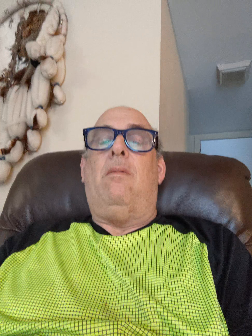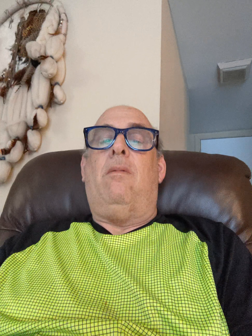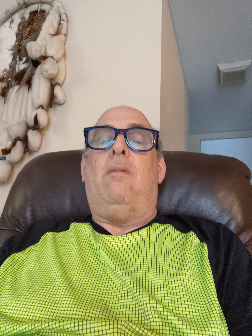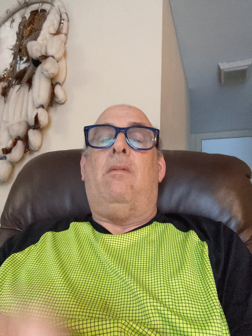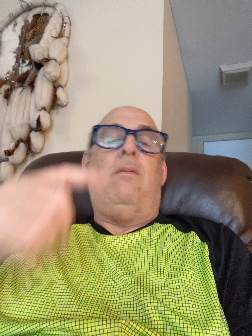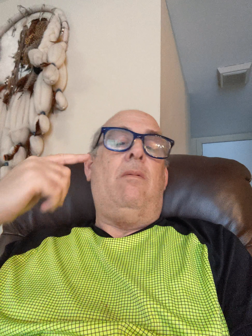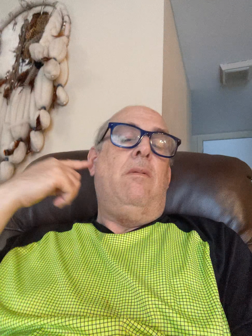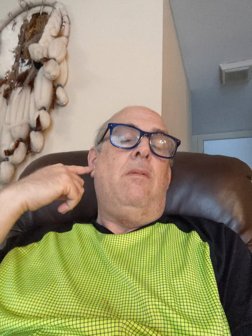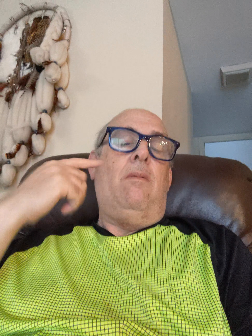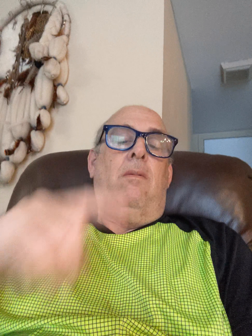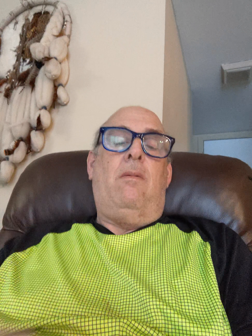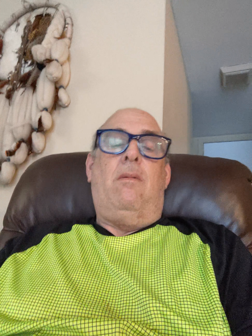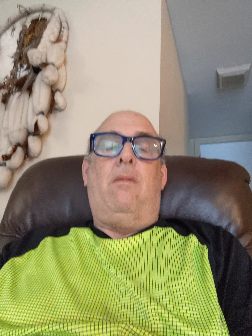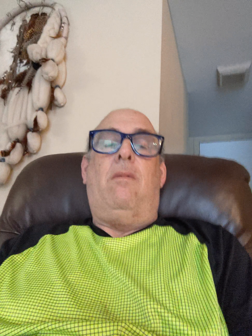hear